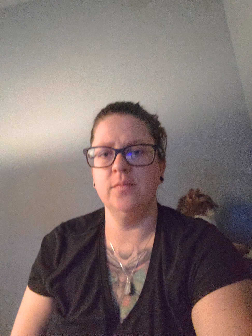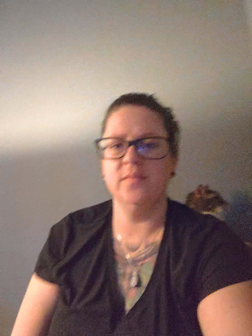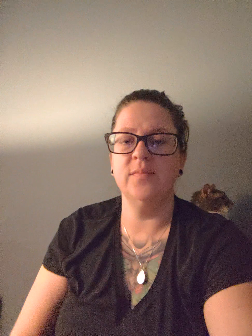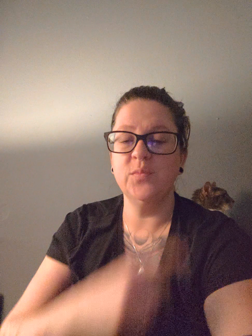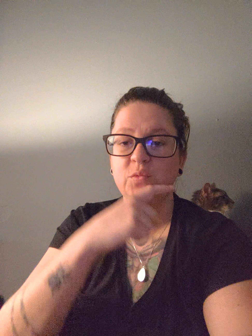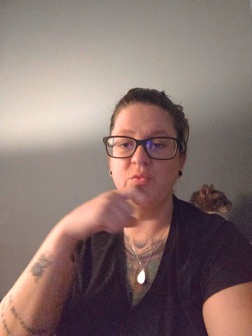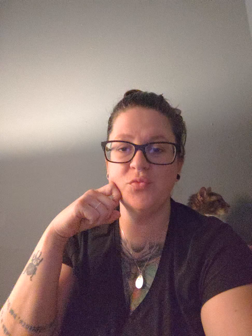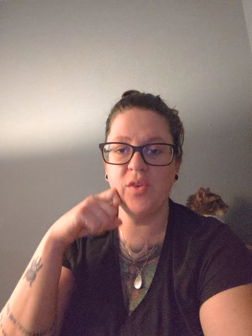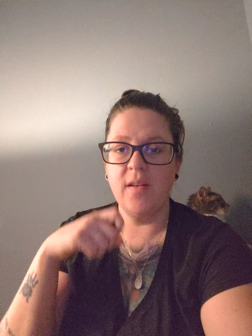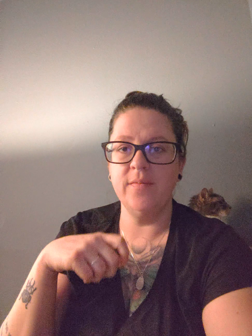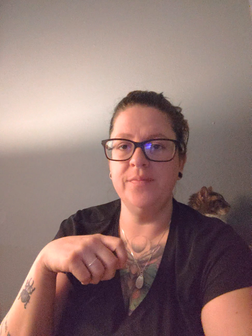dry